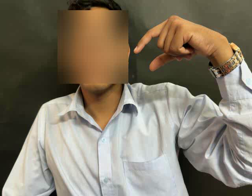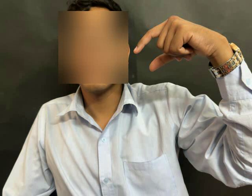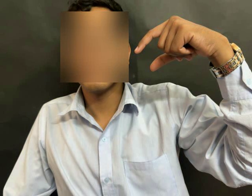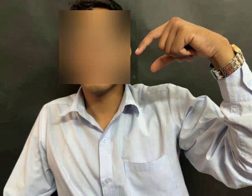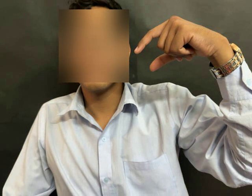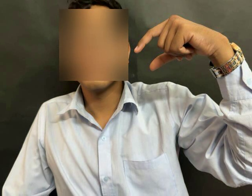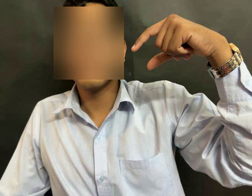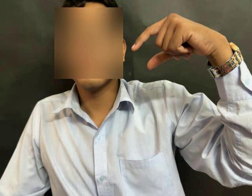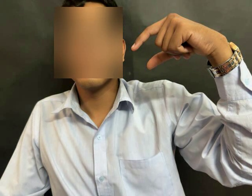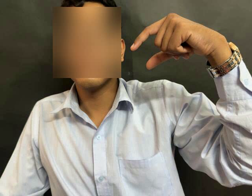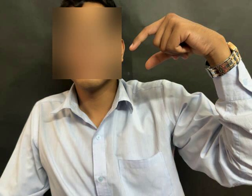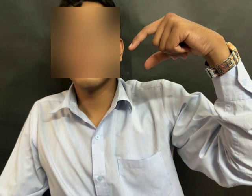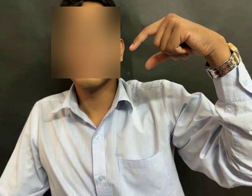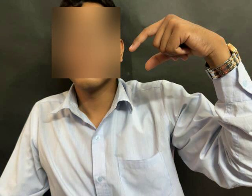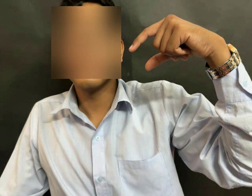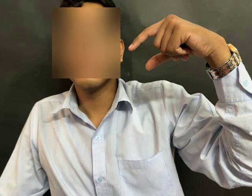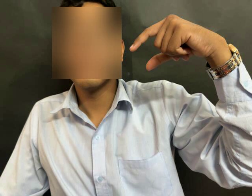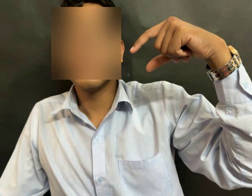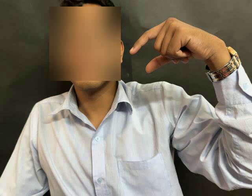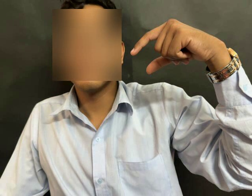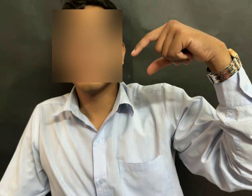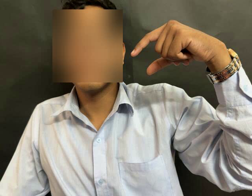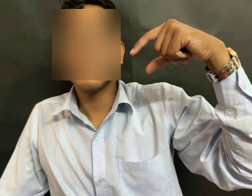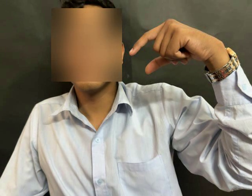Q